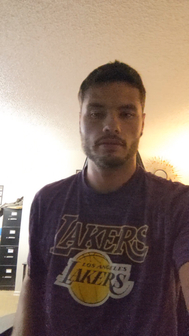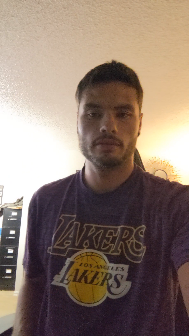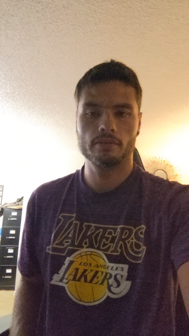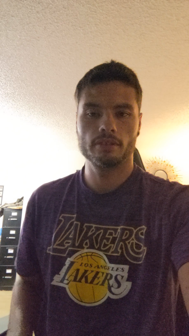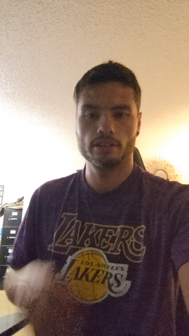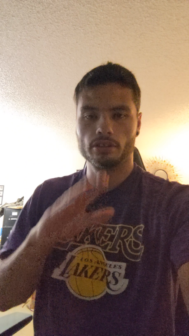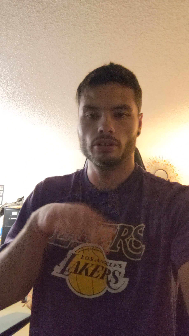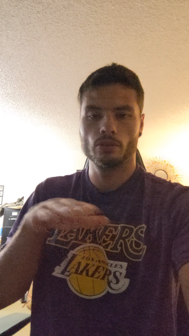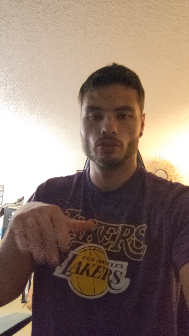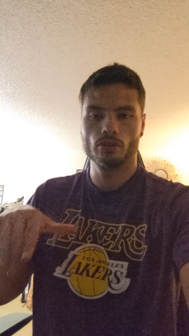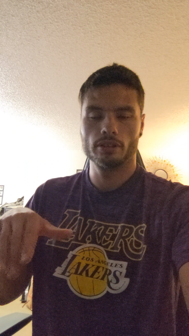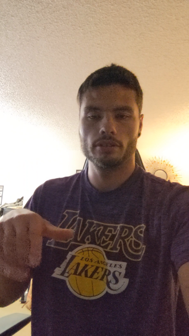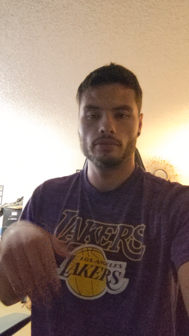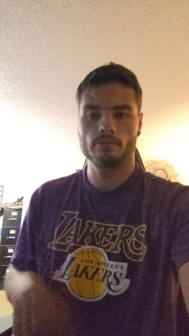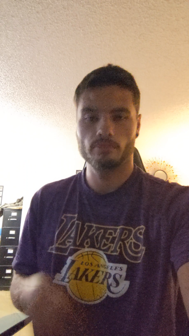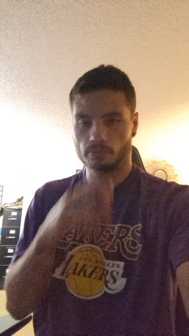children